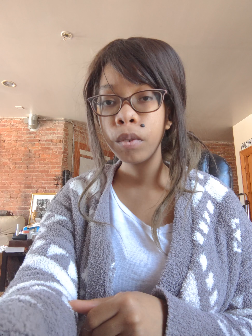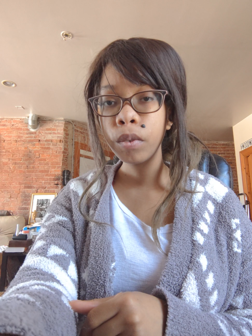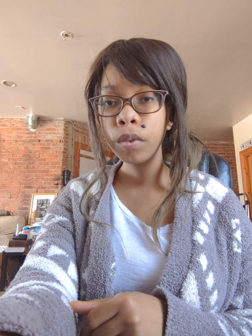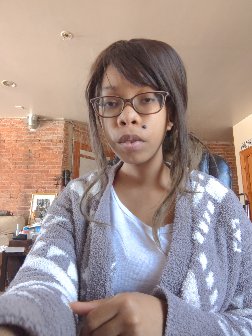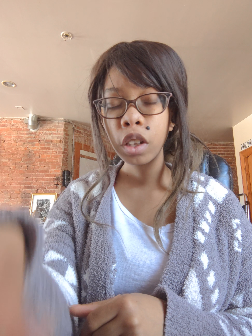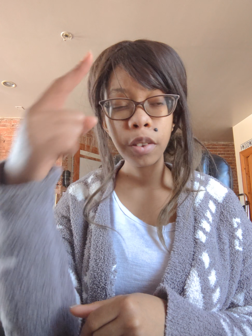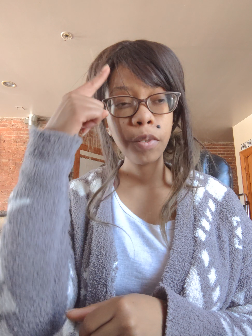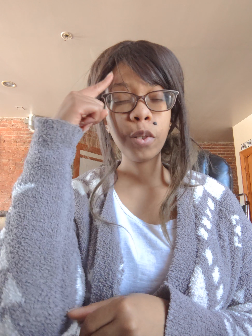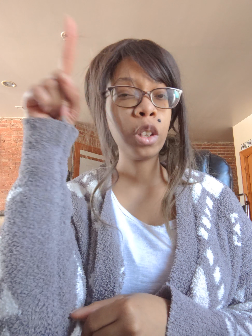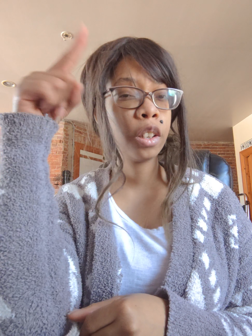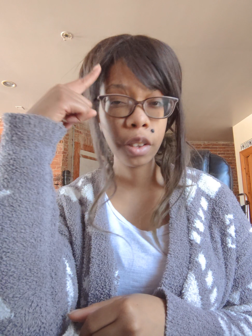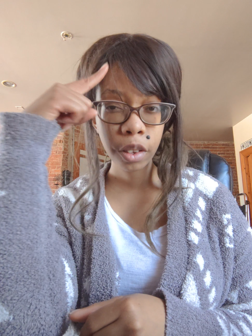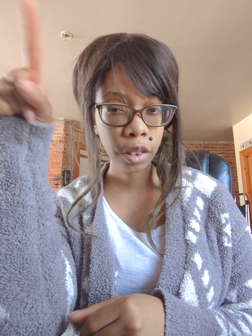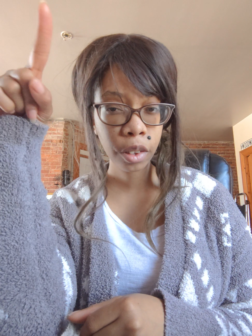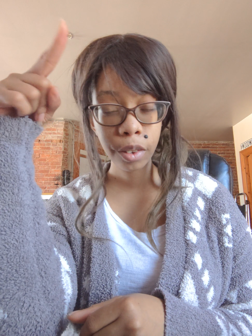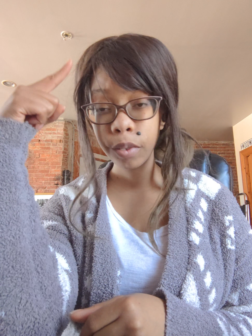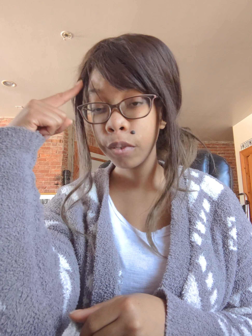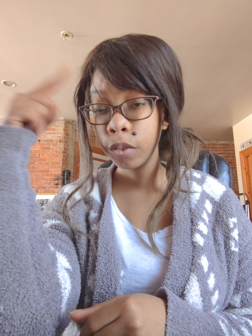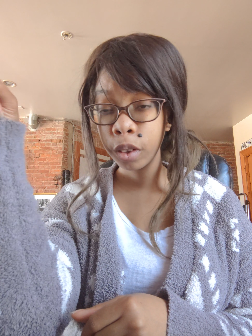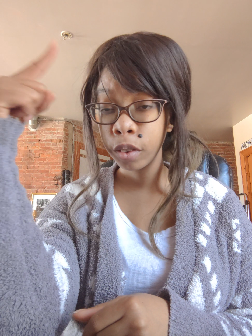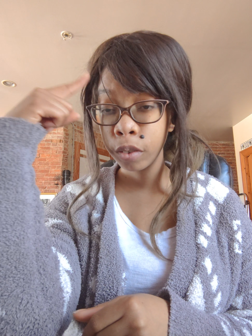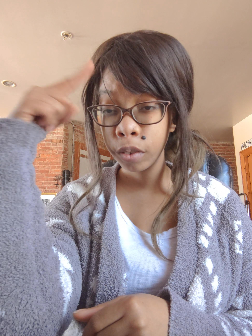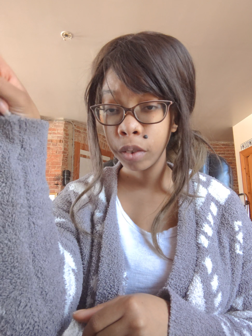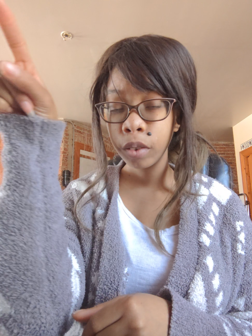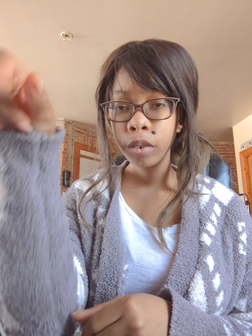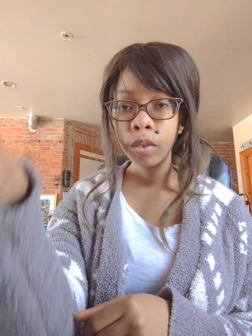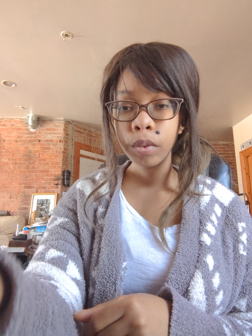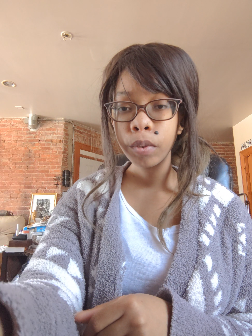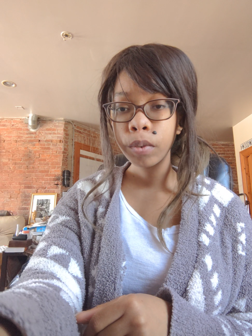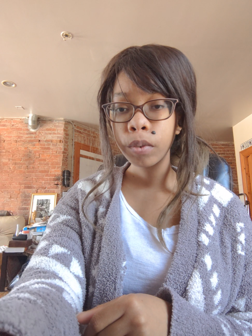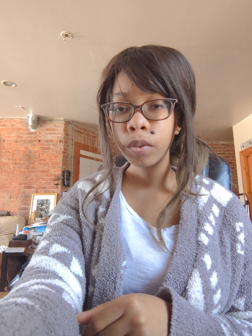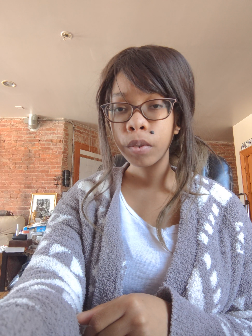for